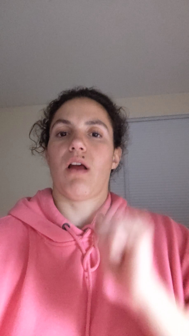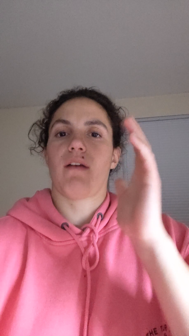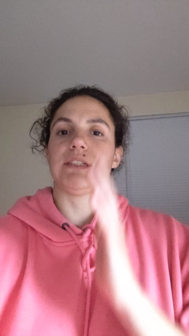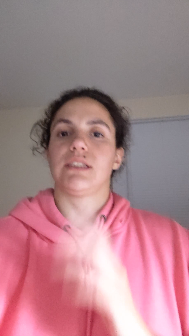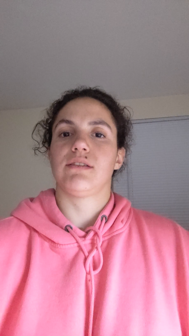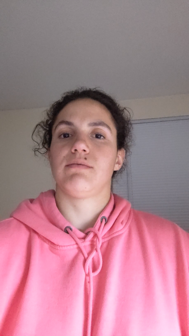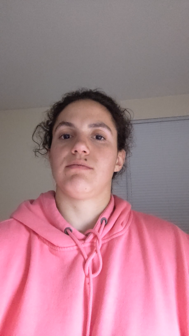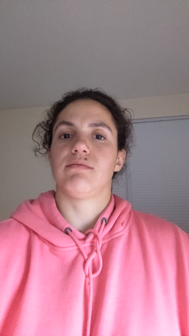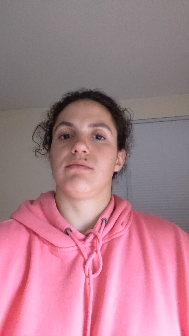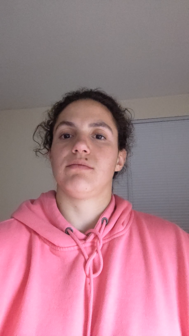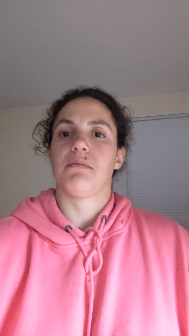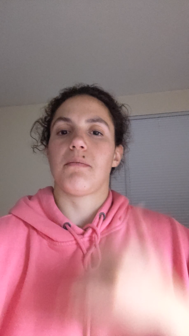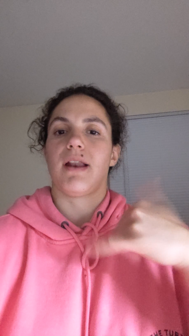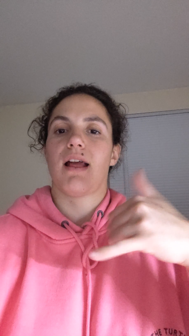play